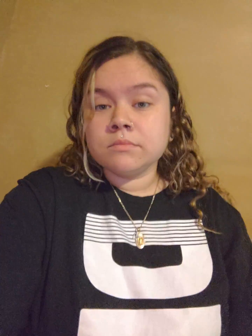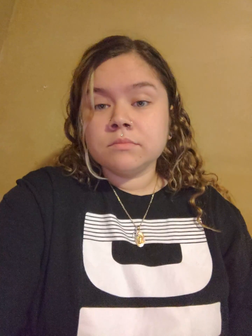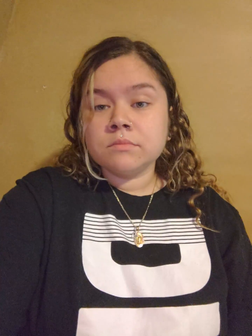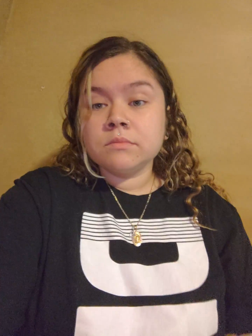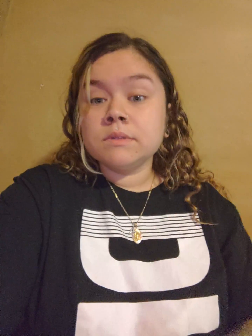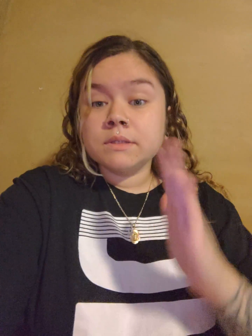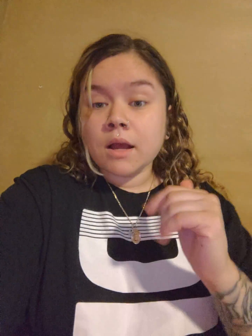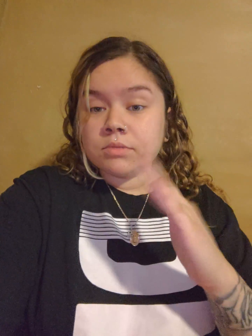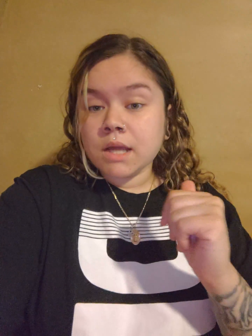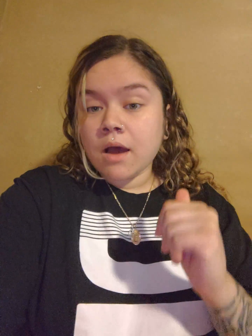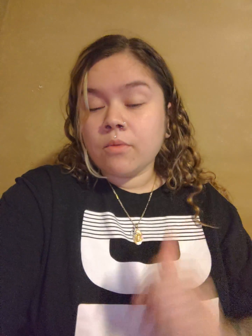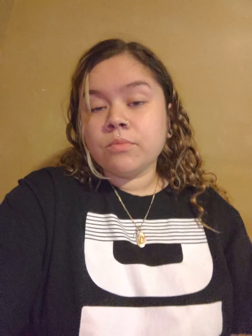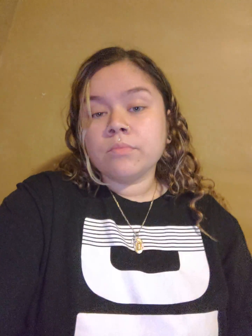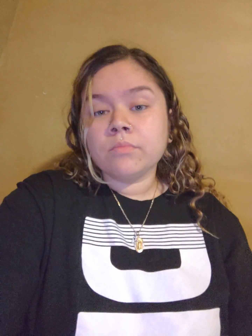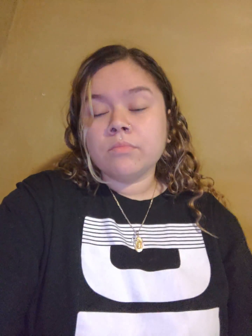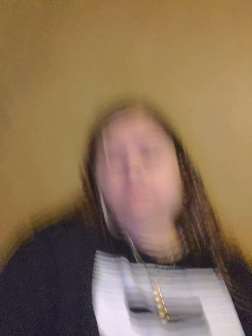downtown